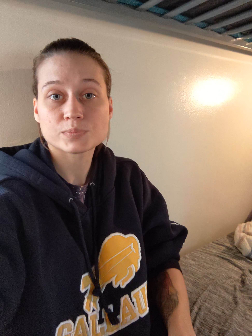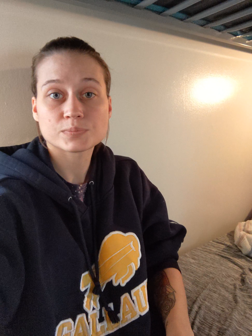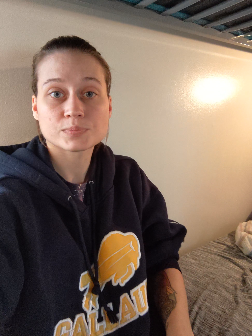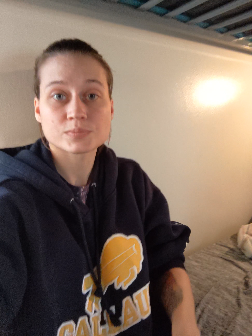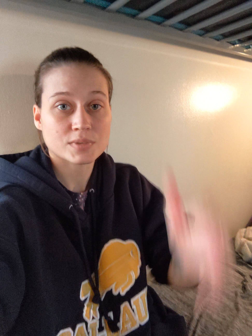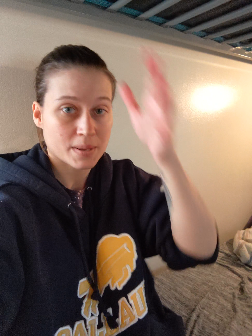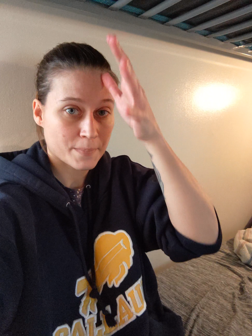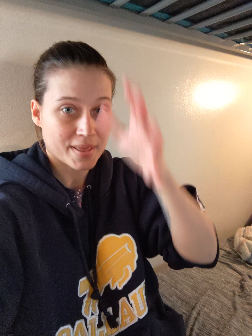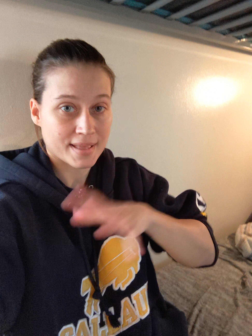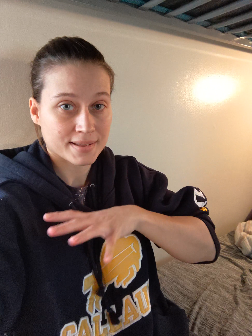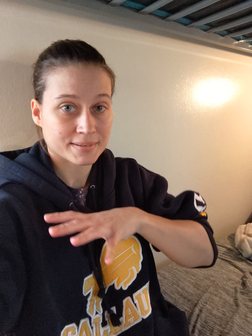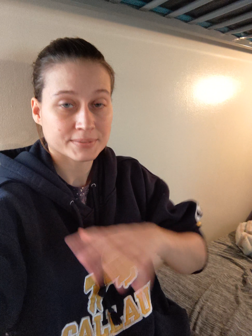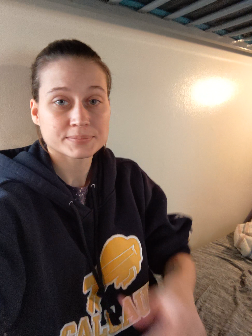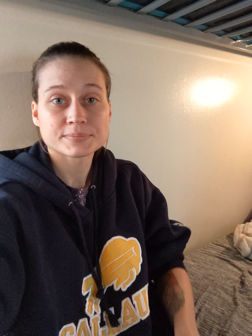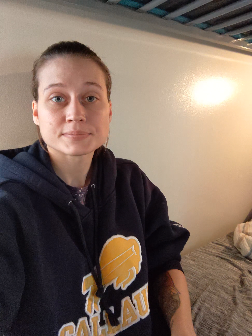man